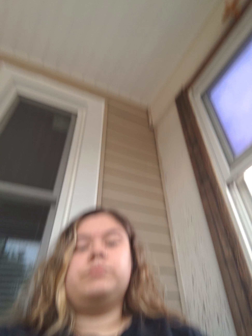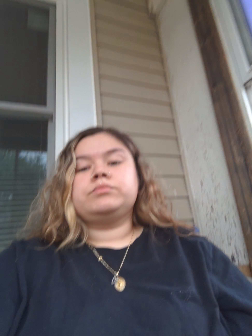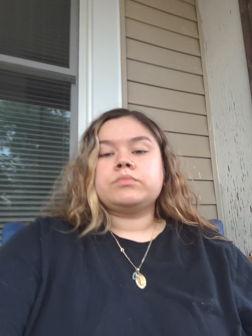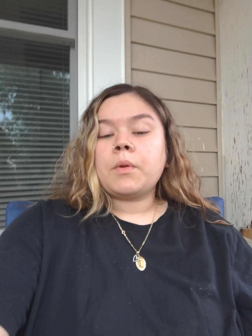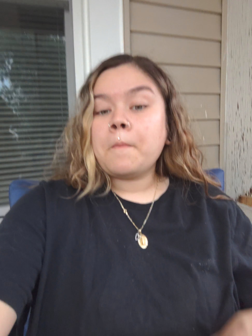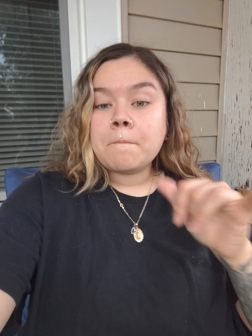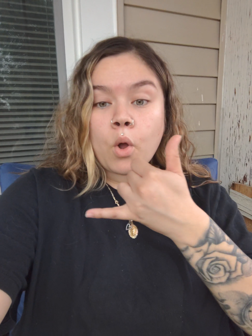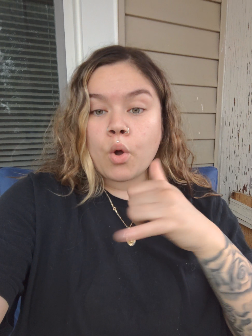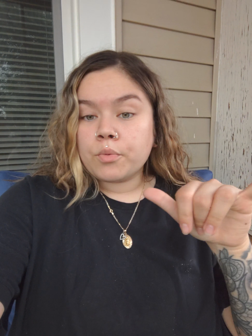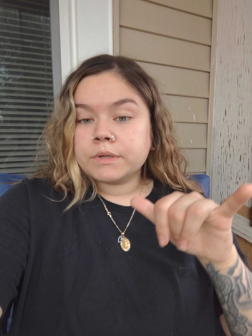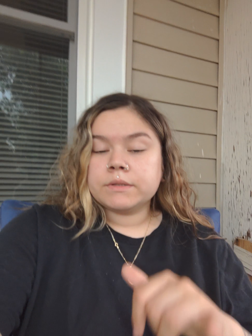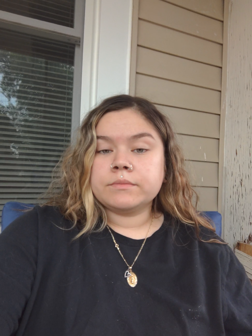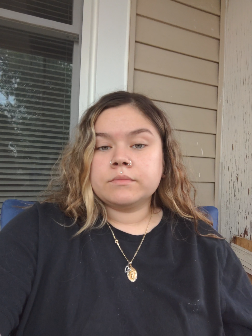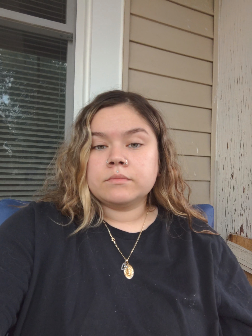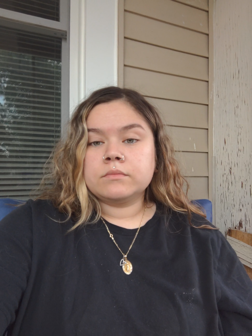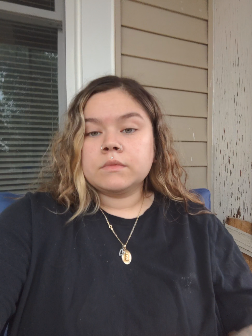party